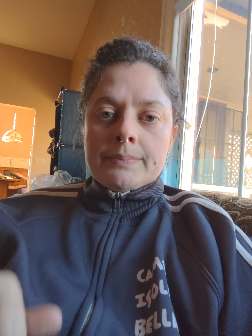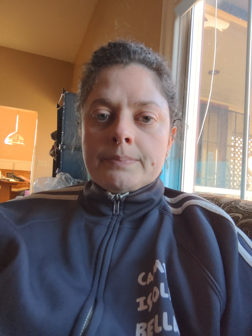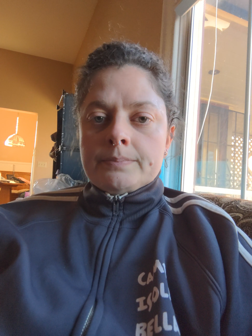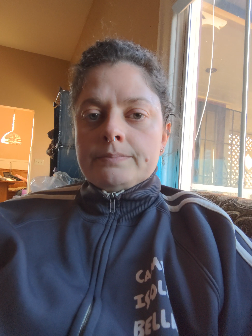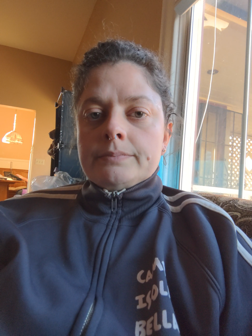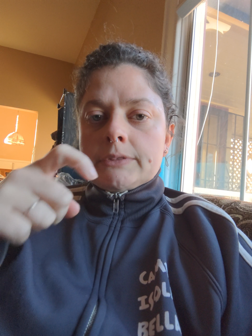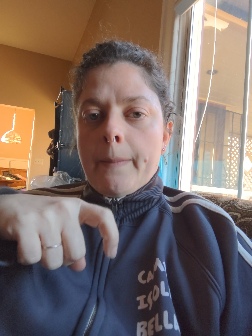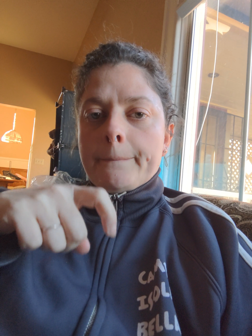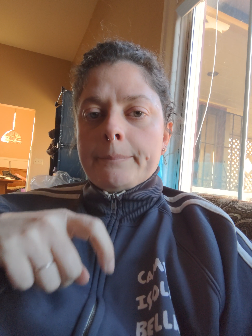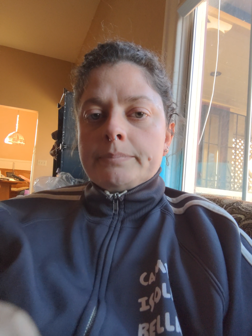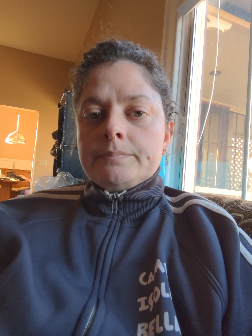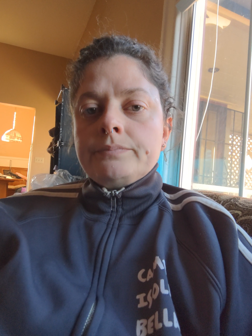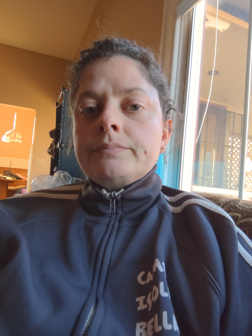time